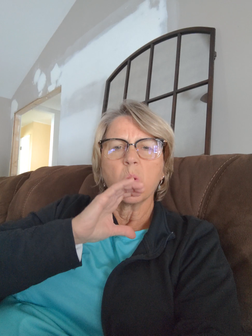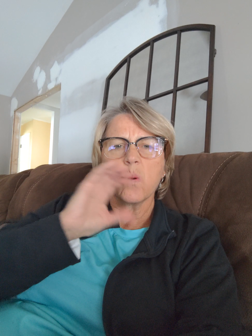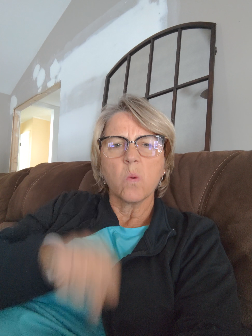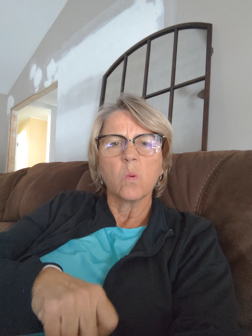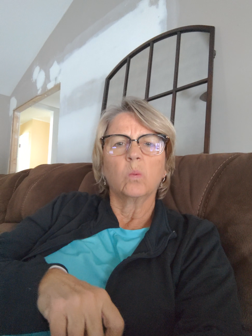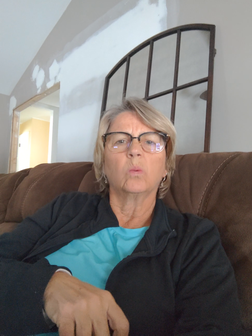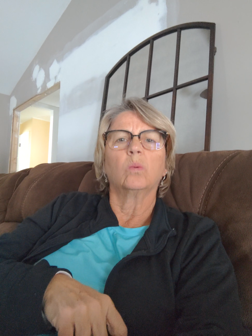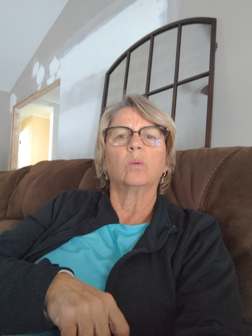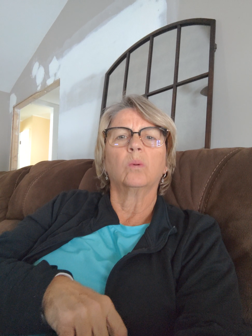old